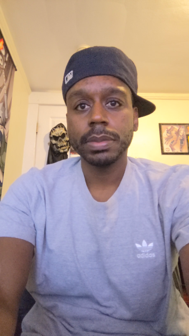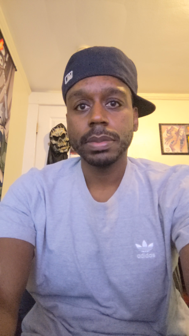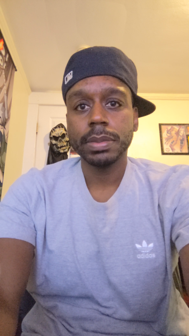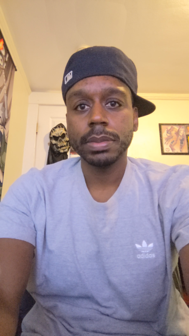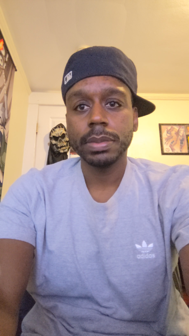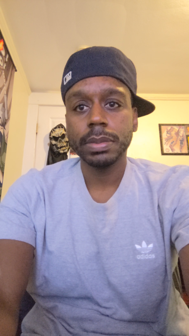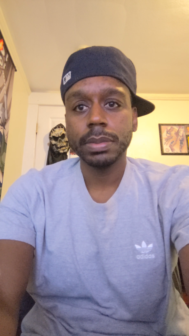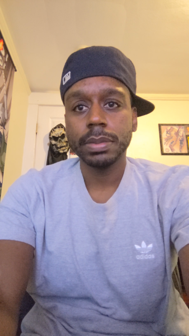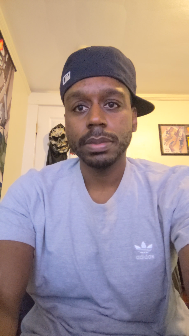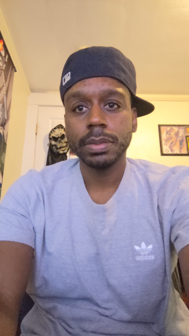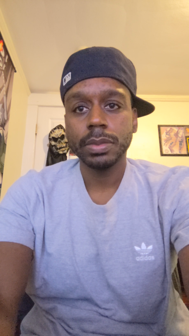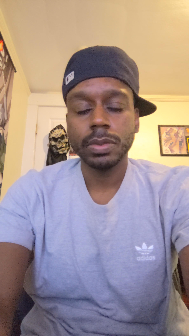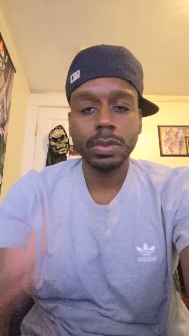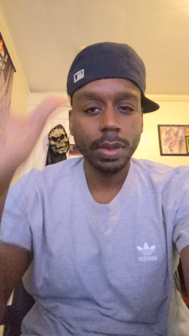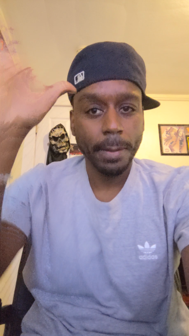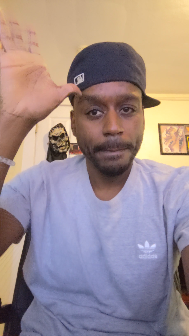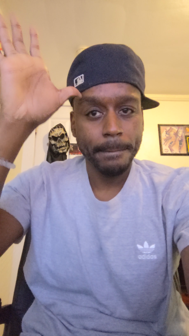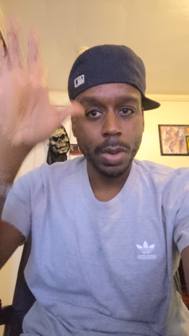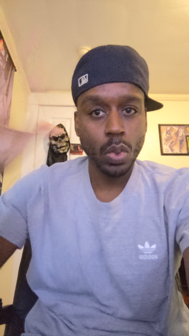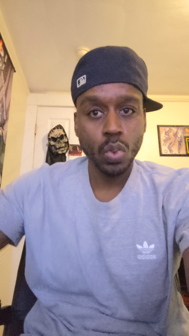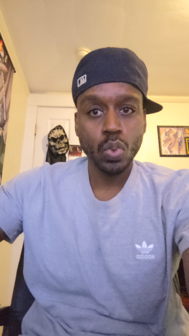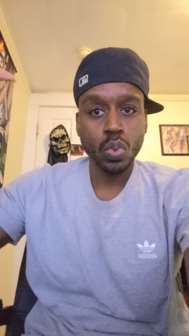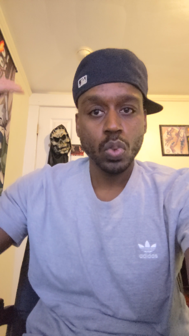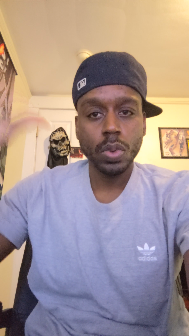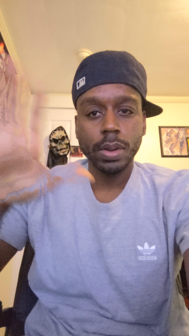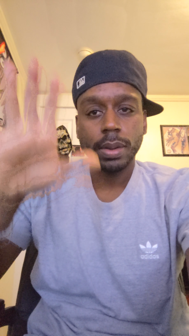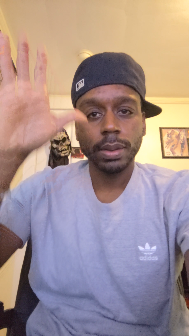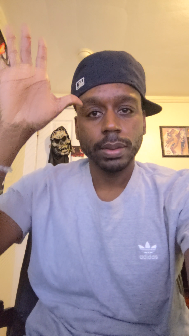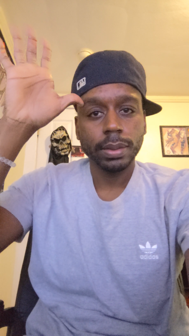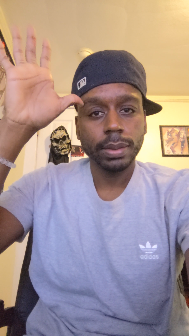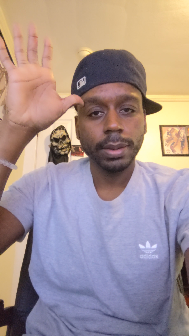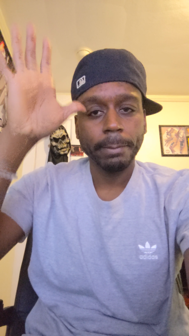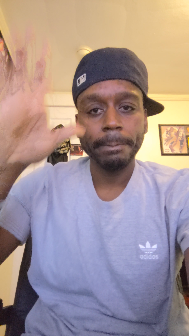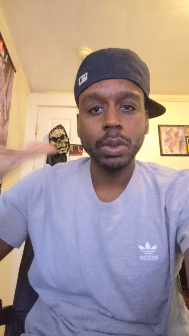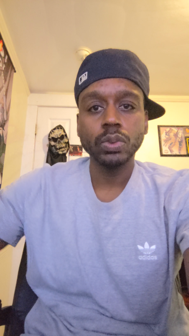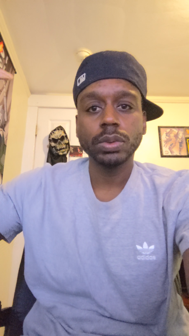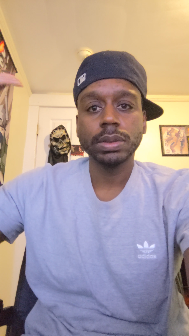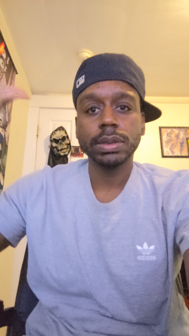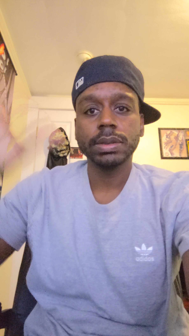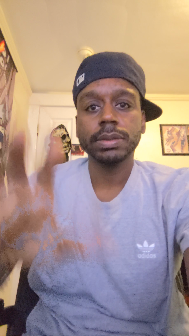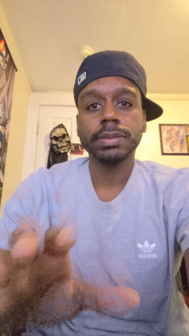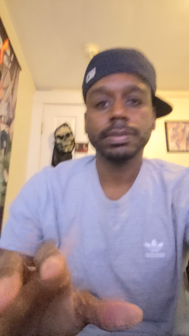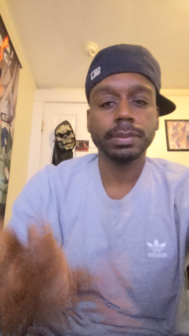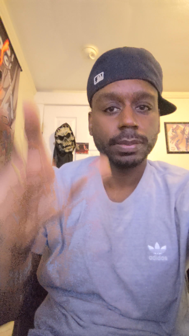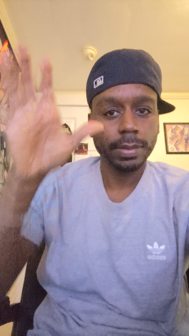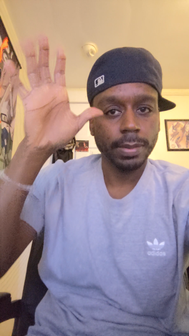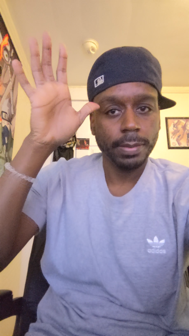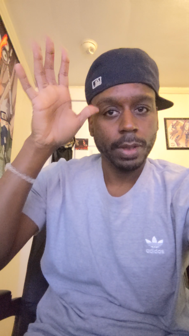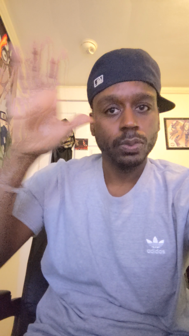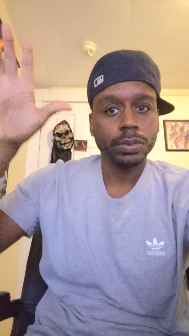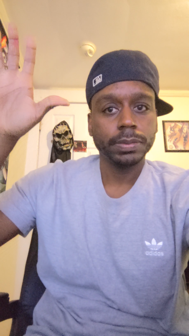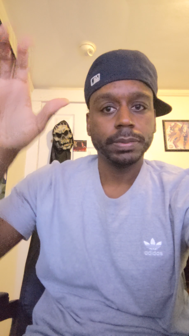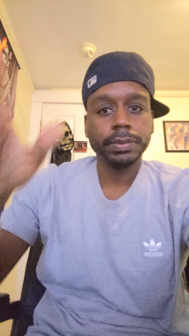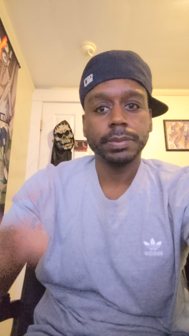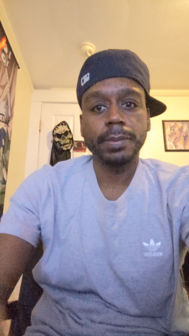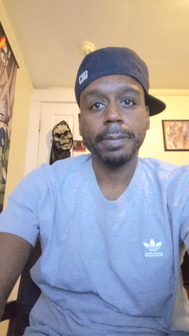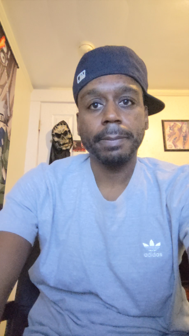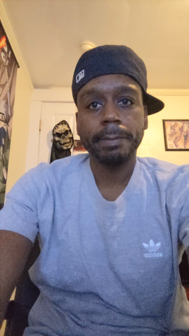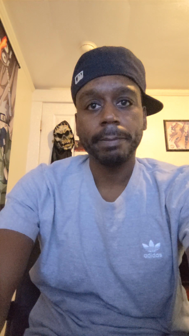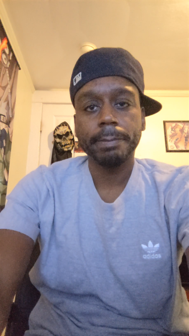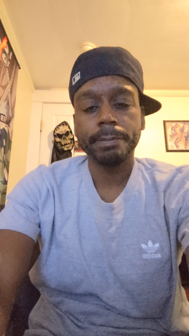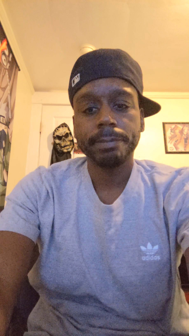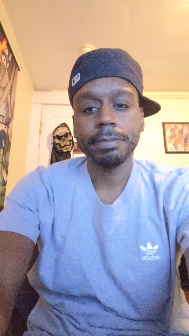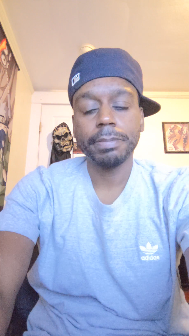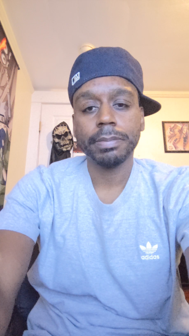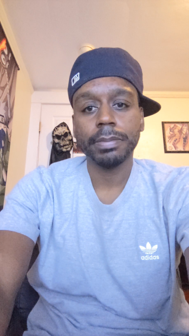moose